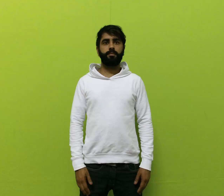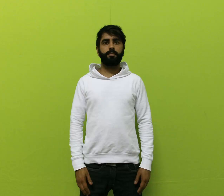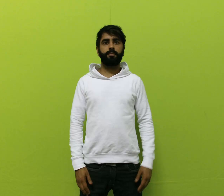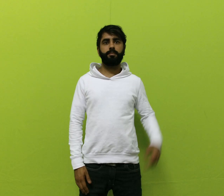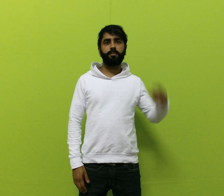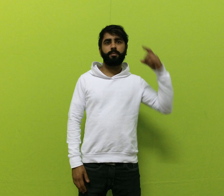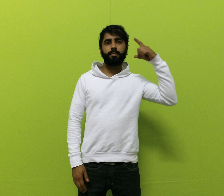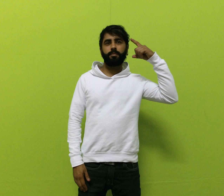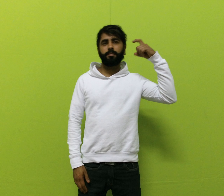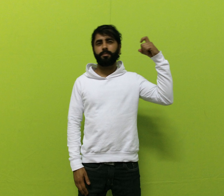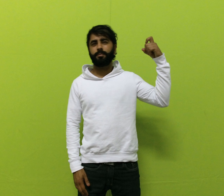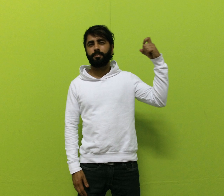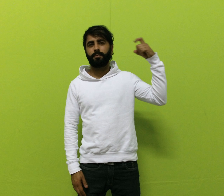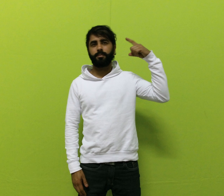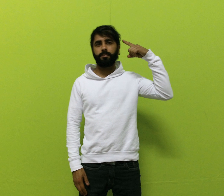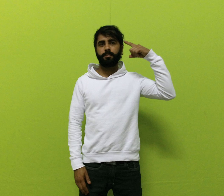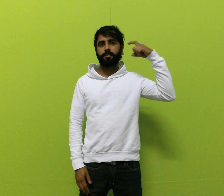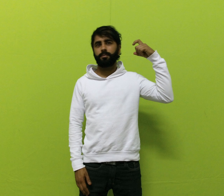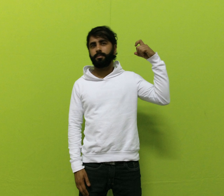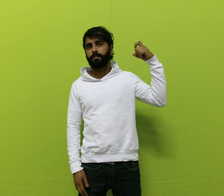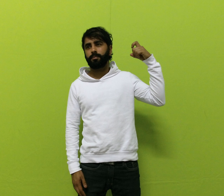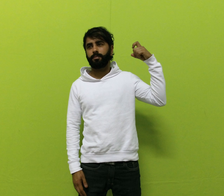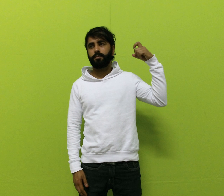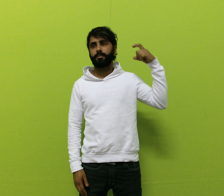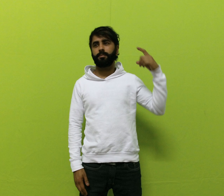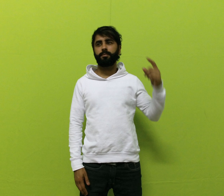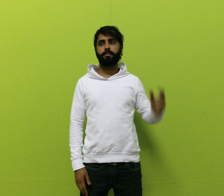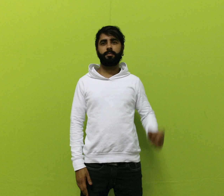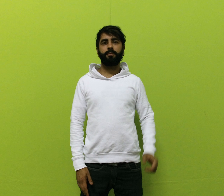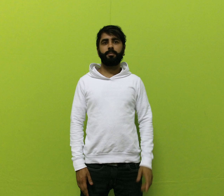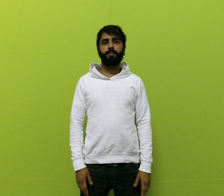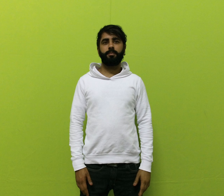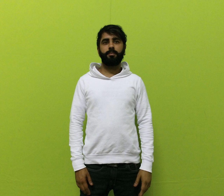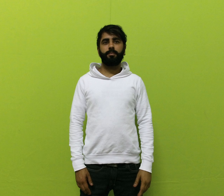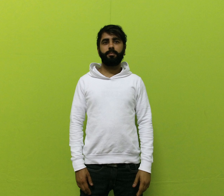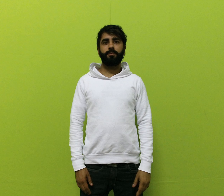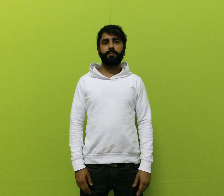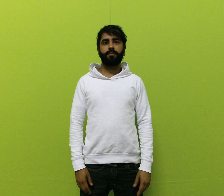barulho